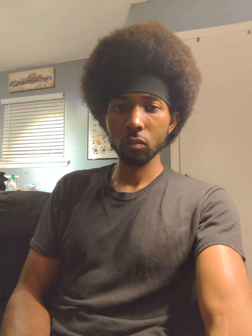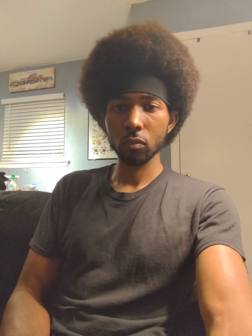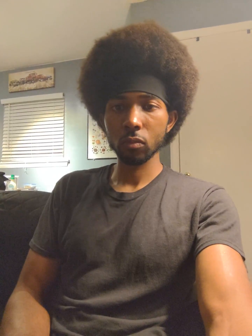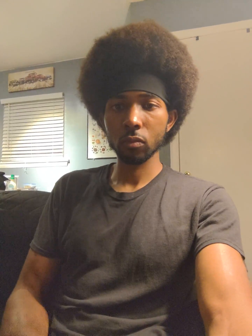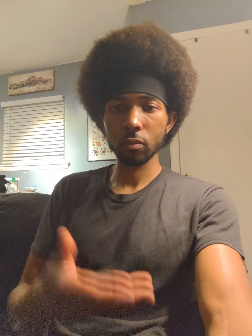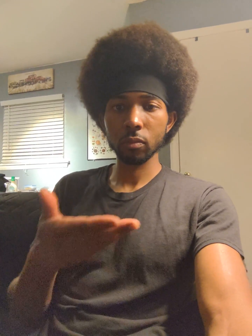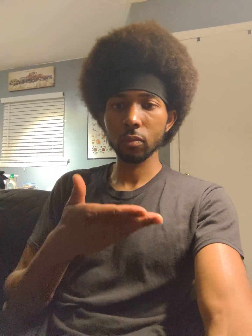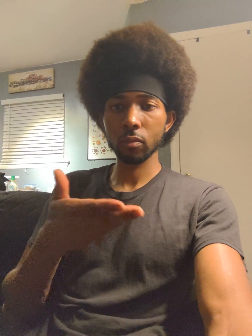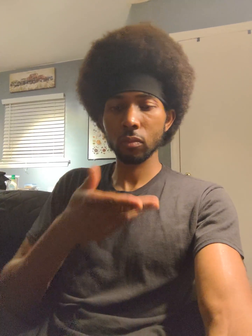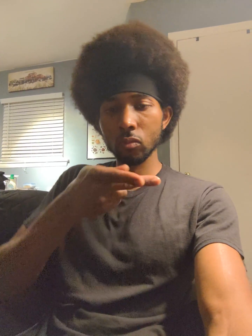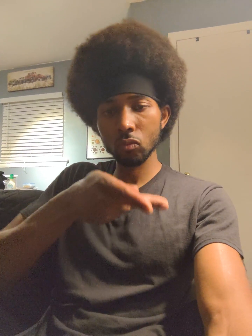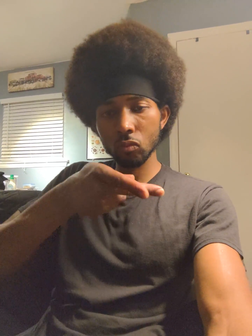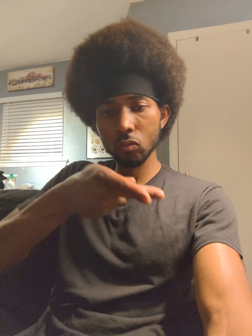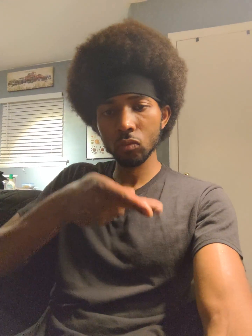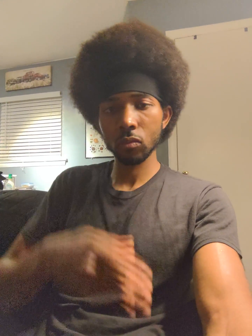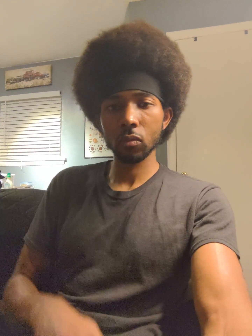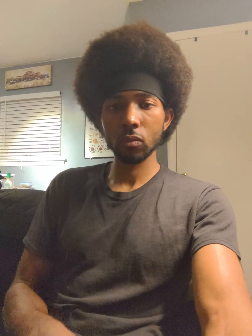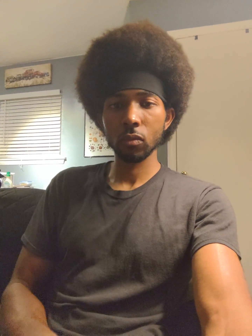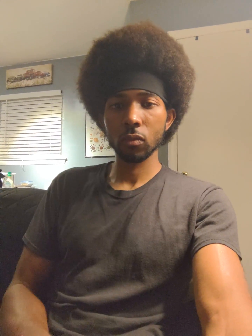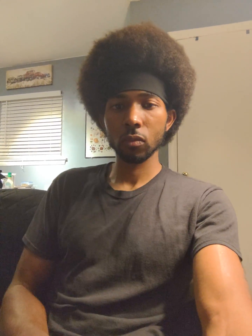babysitter